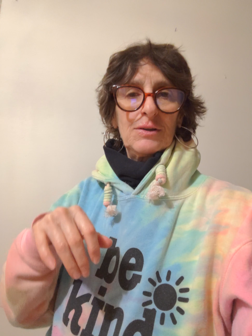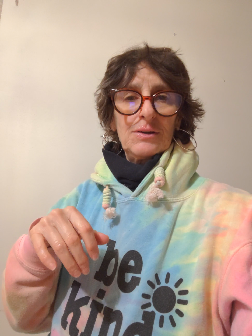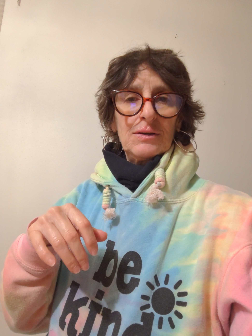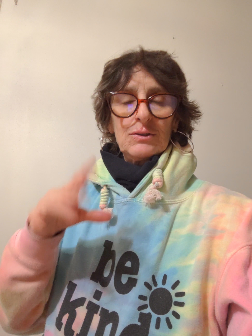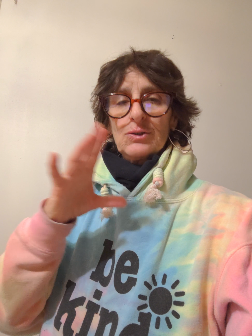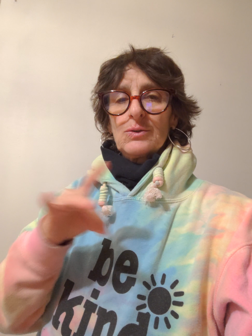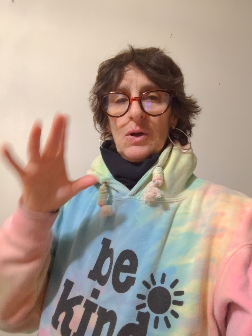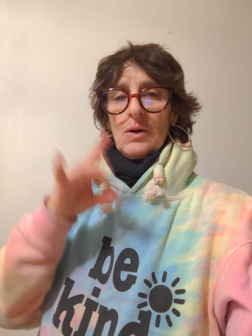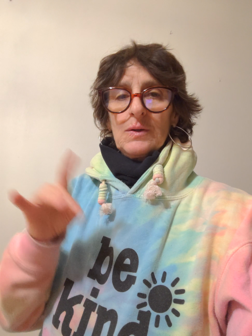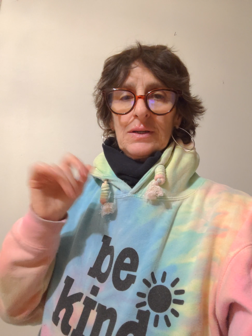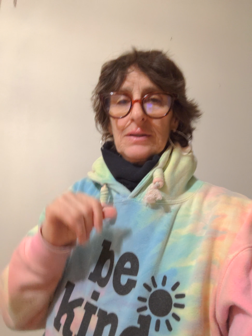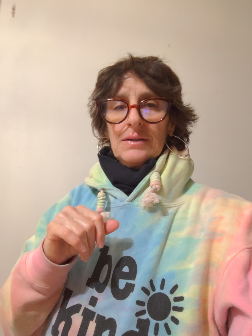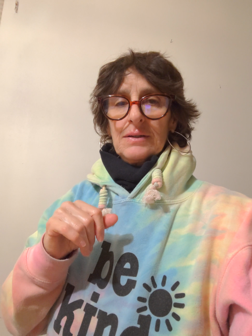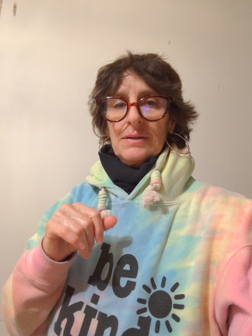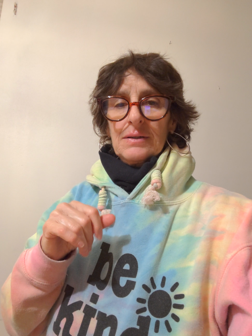story